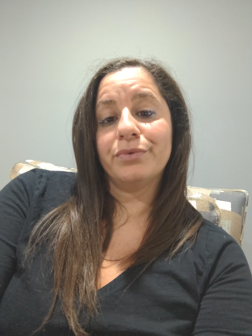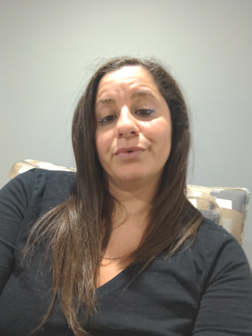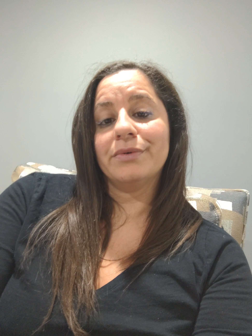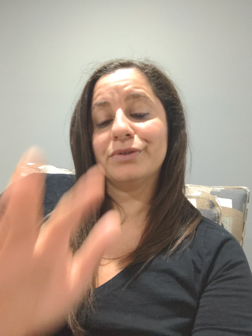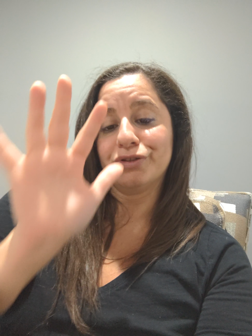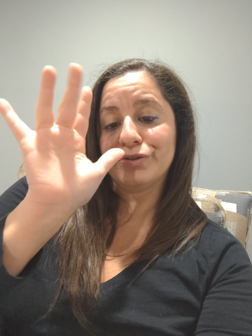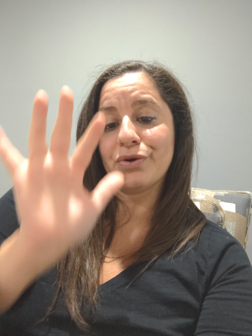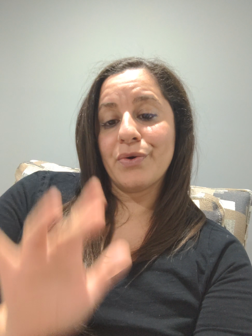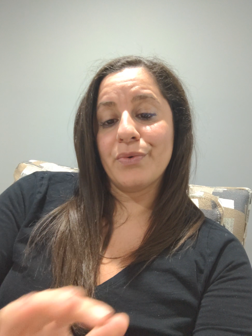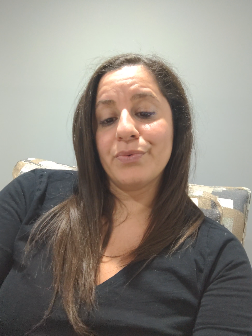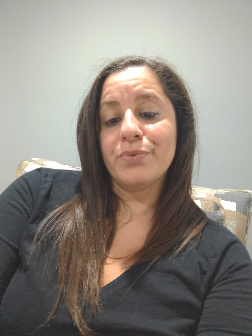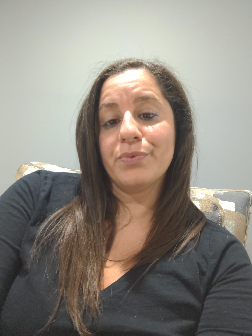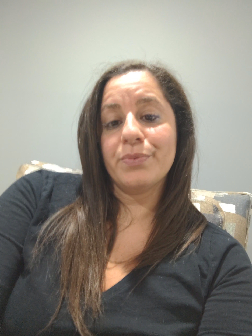snow